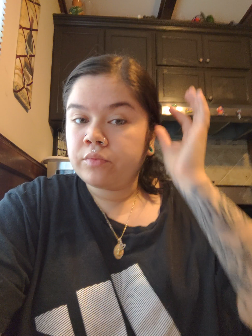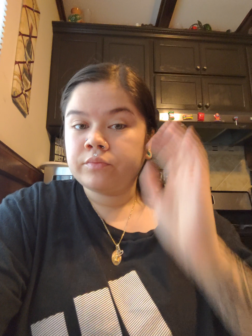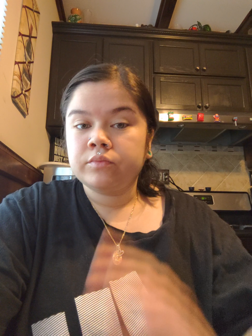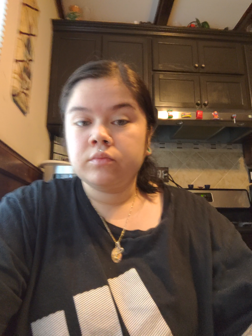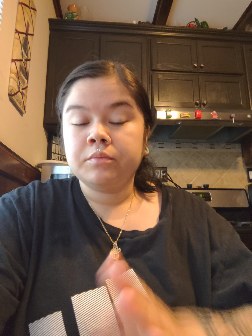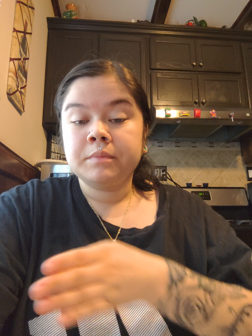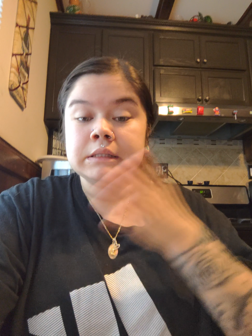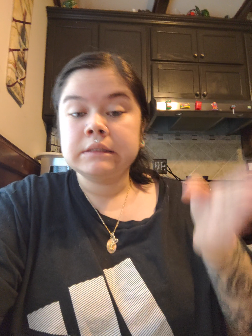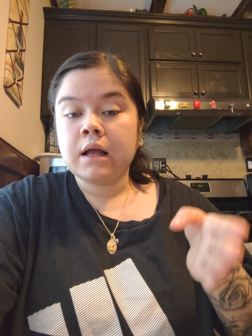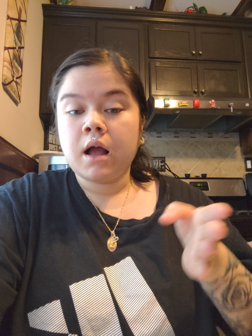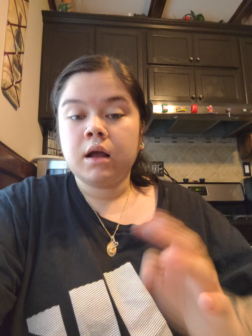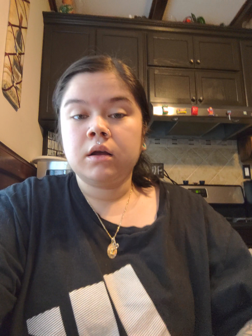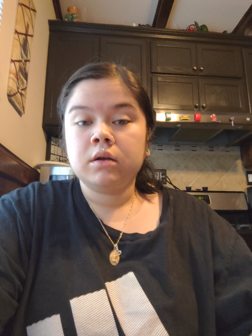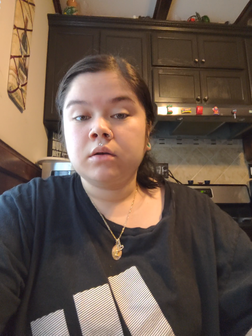beside